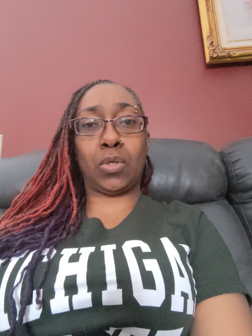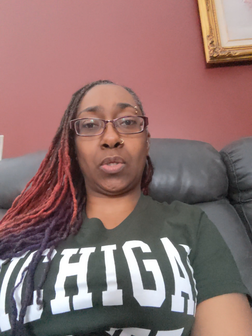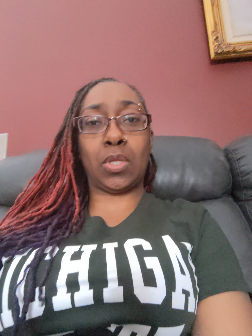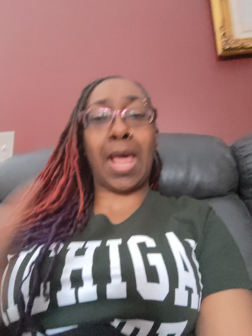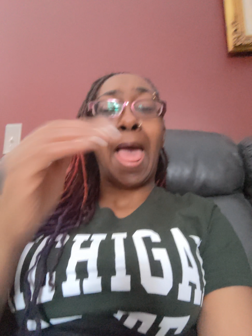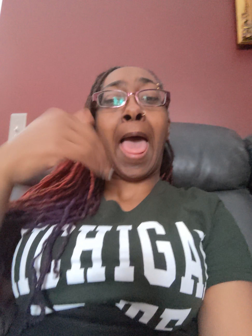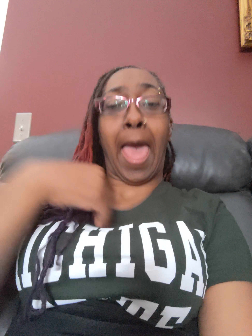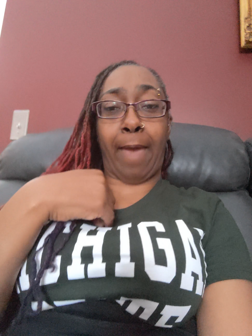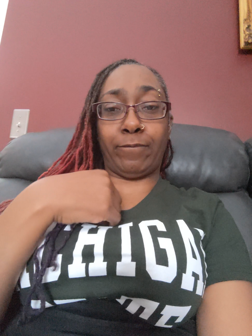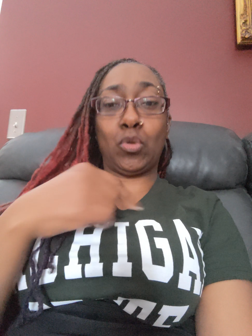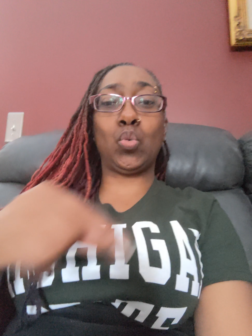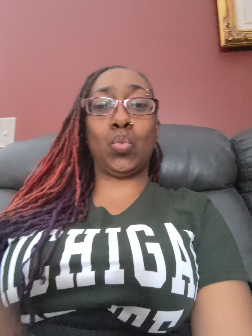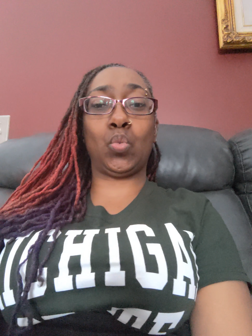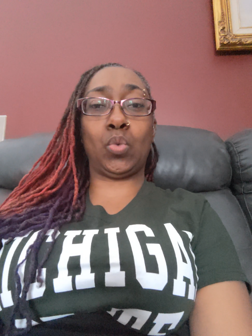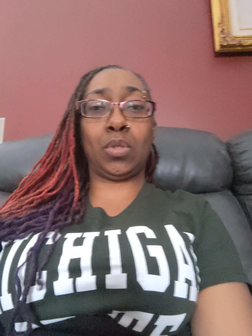have to